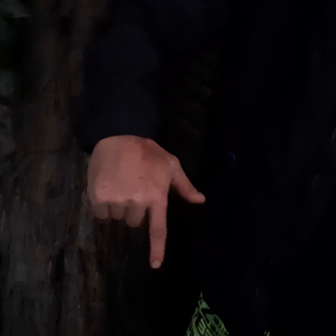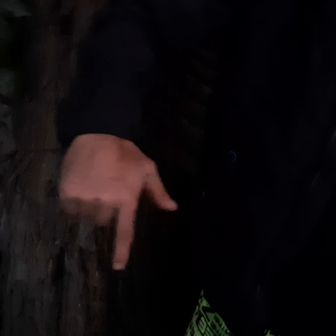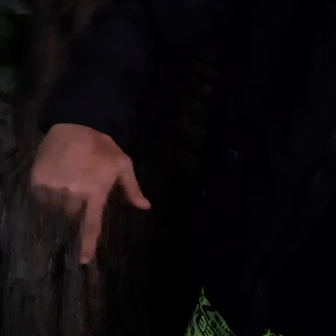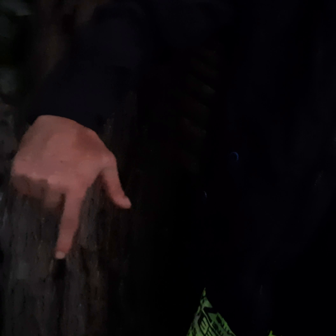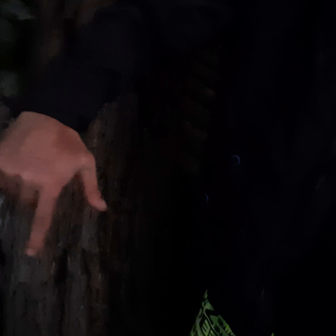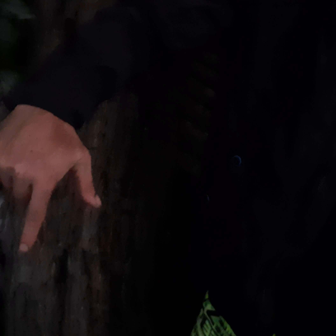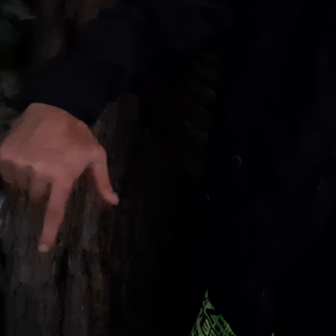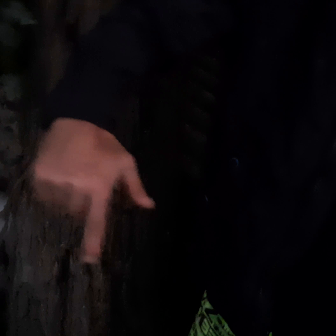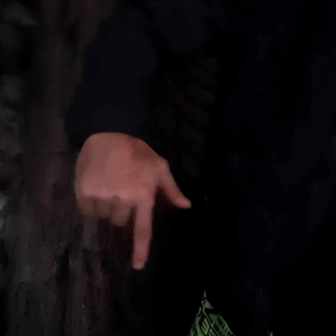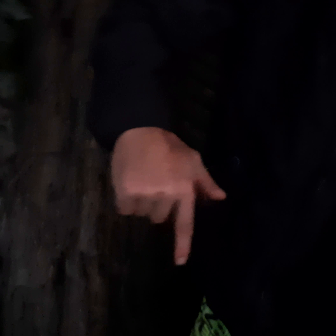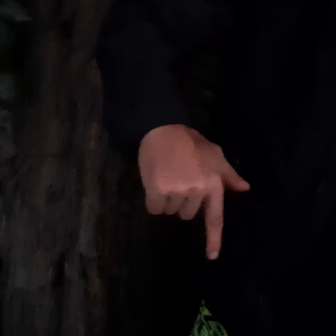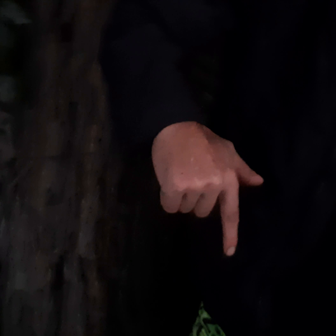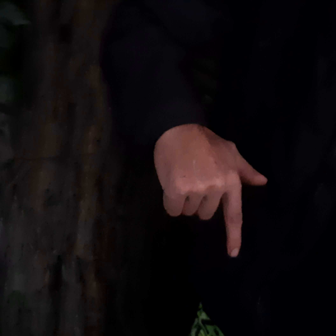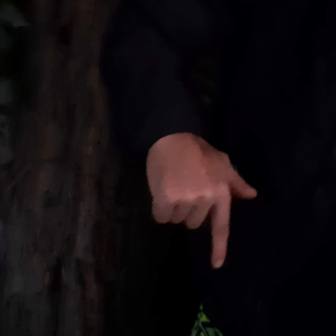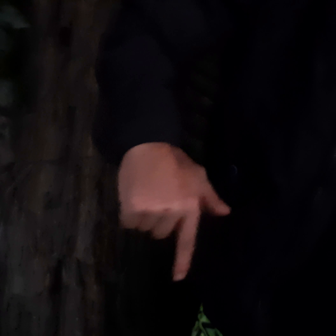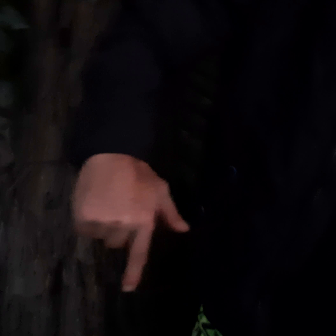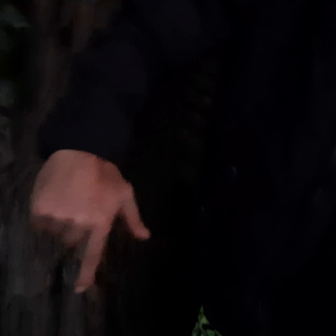Ґ